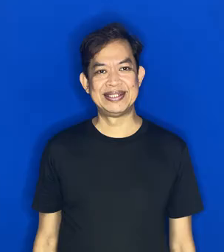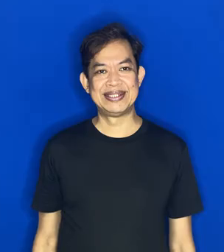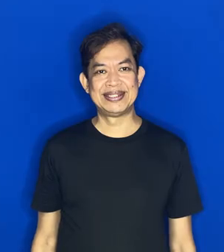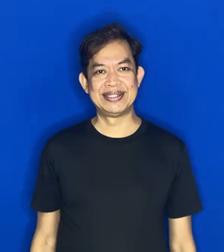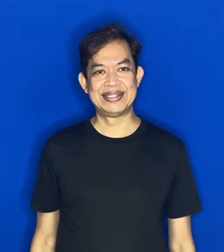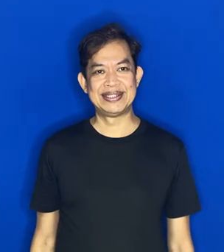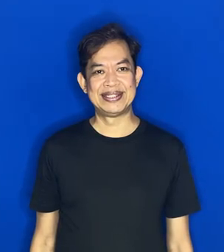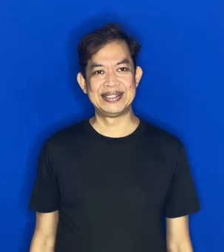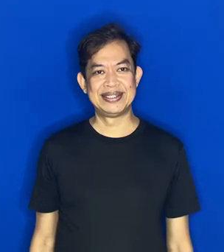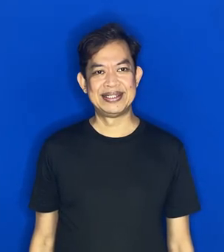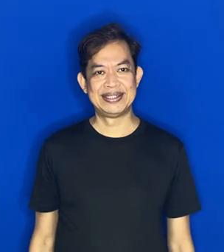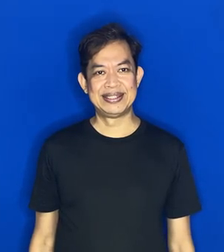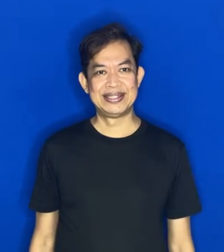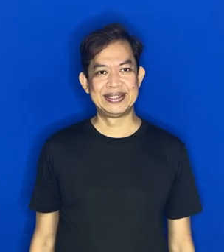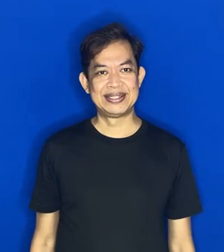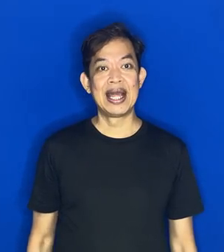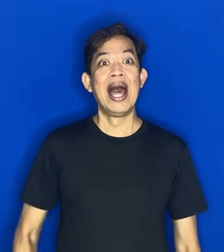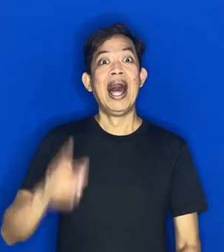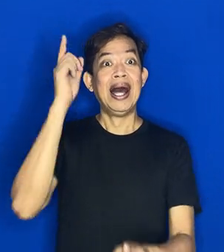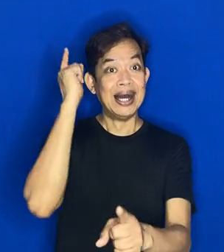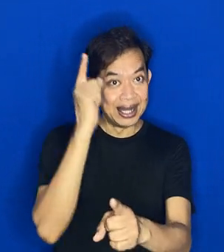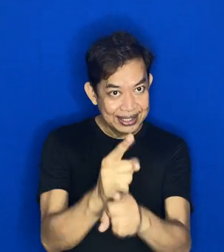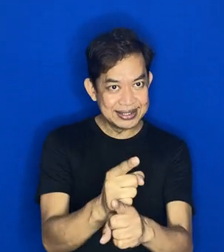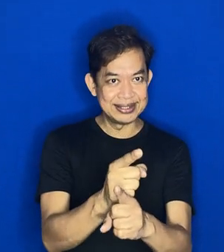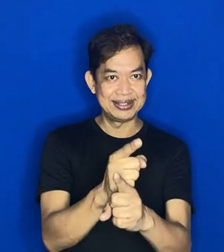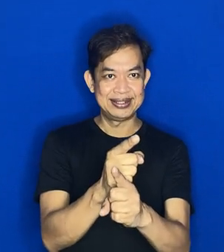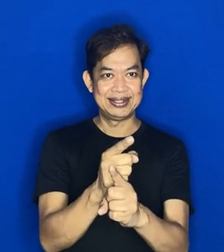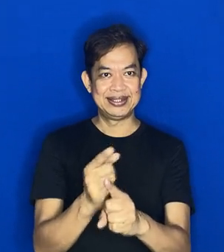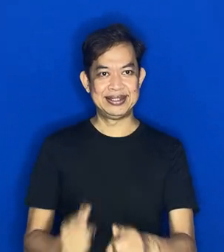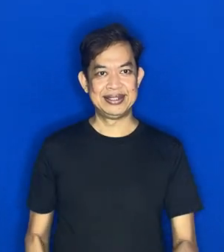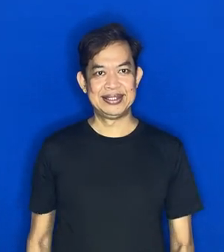correct